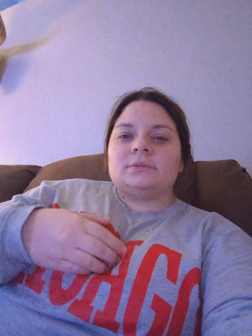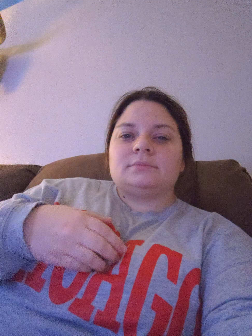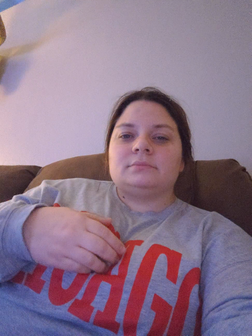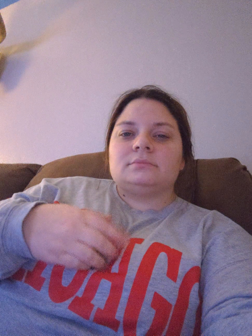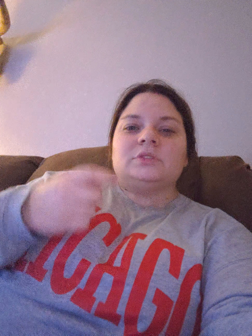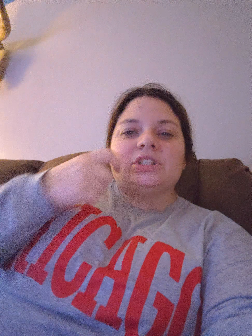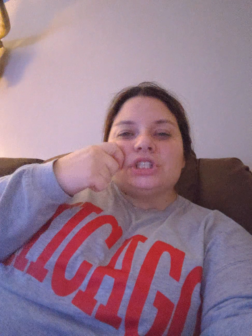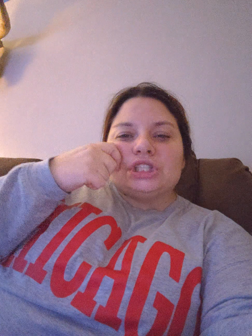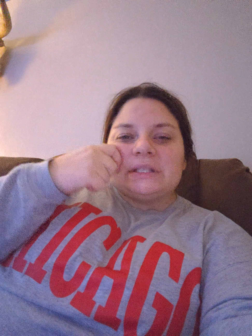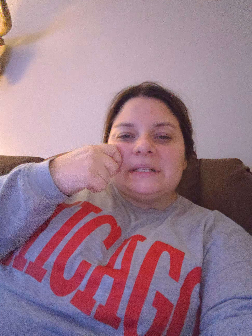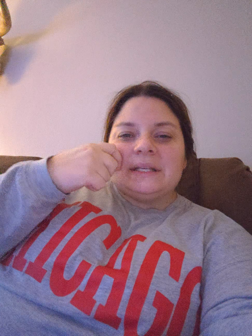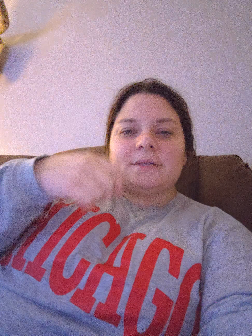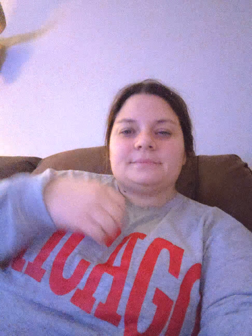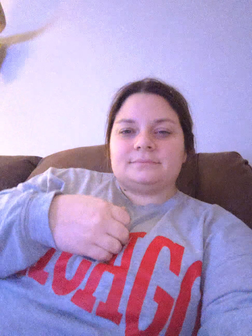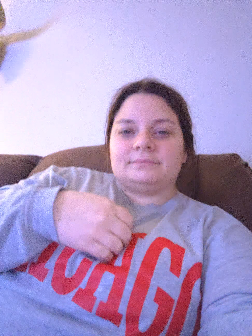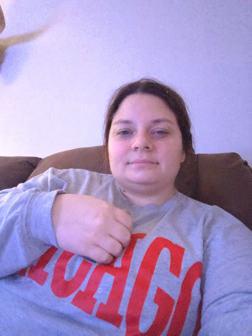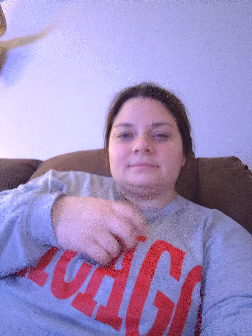cheek